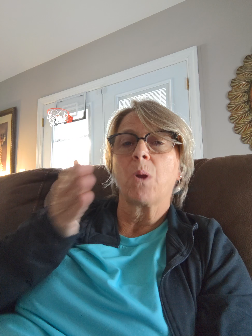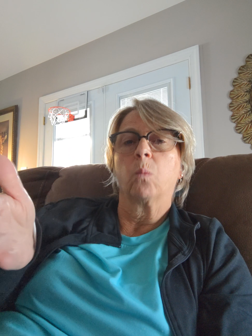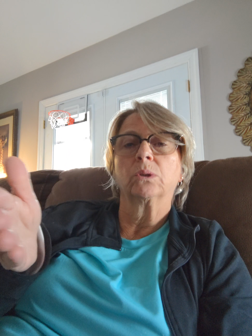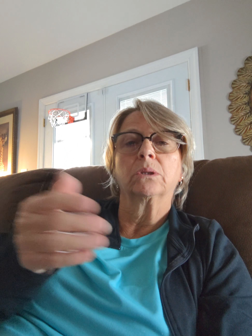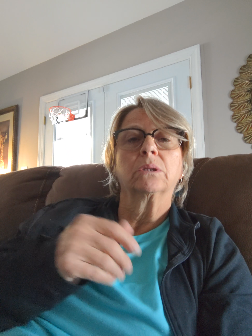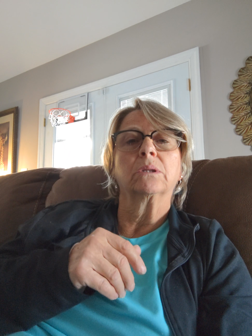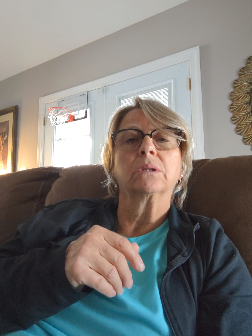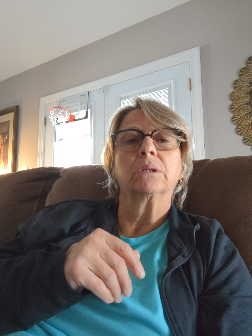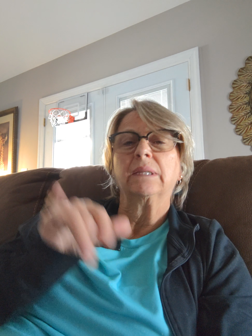boat